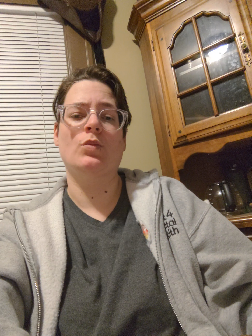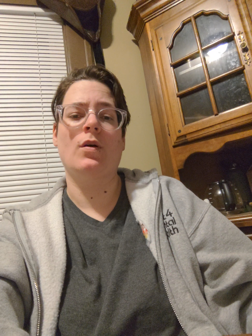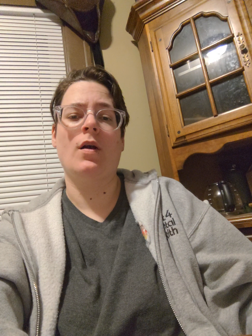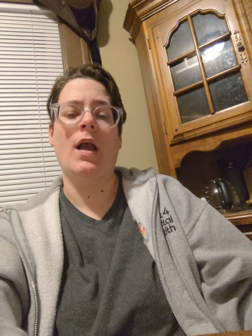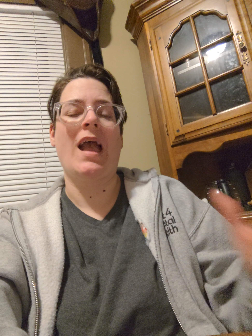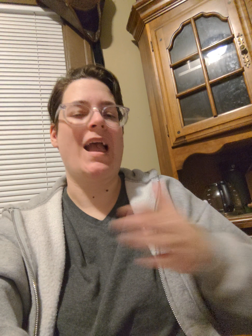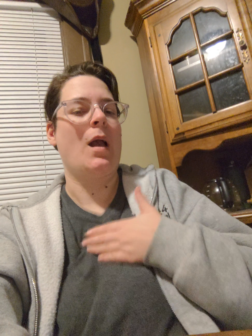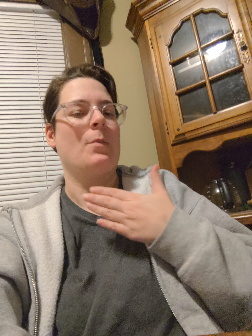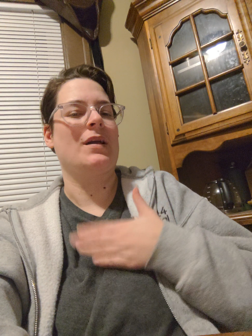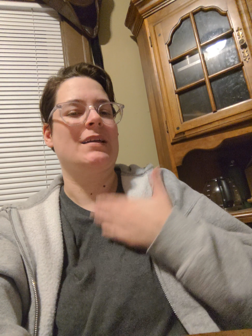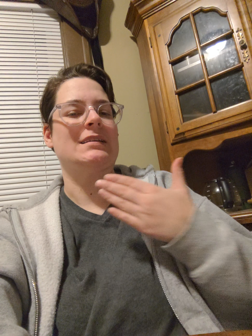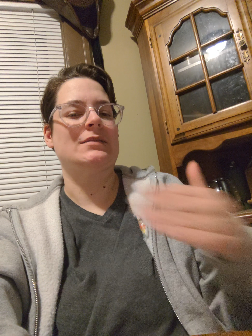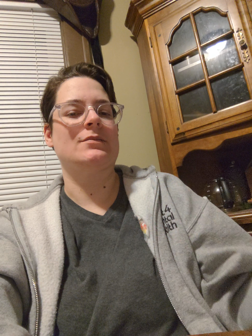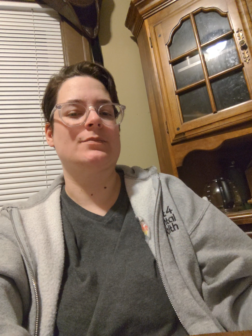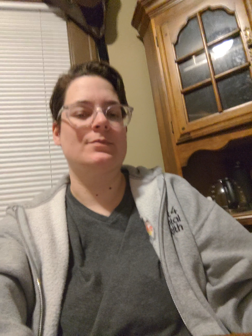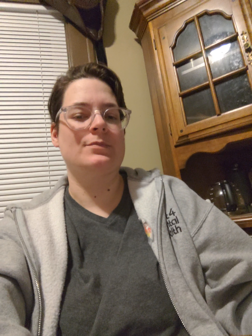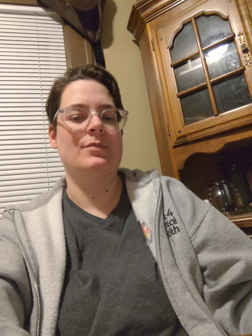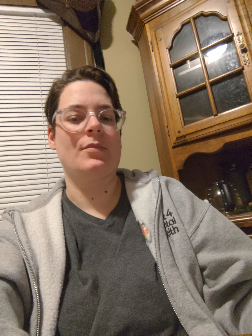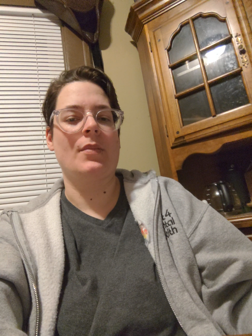happy